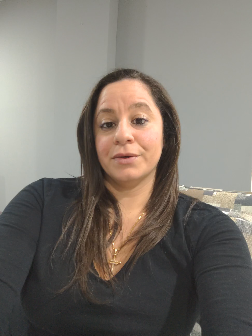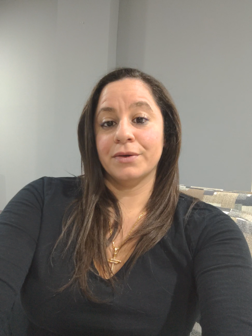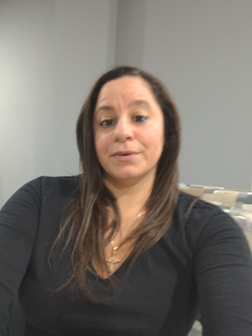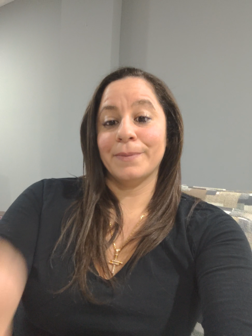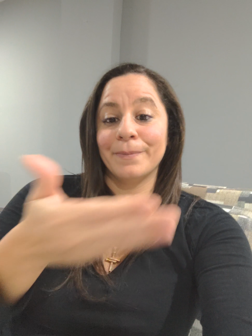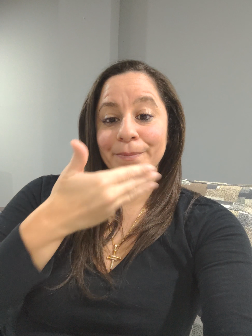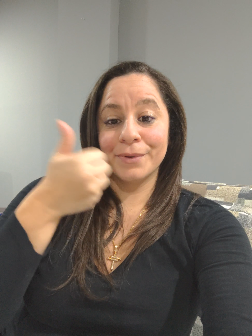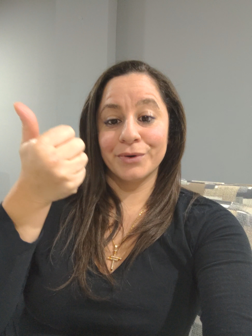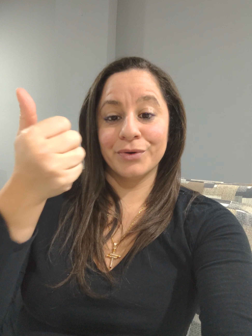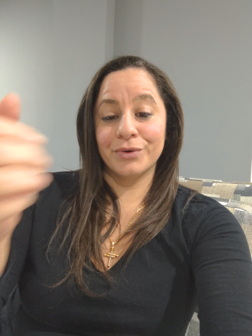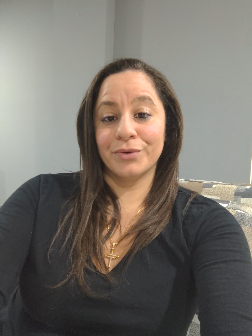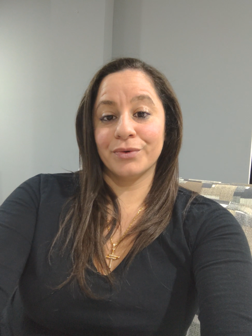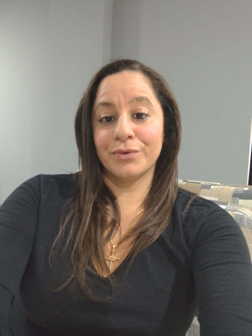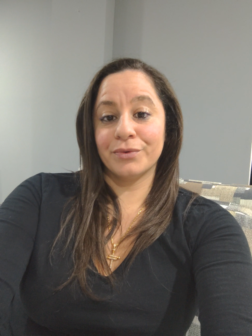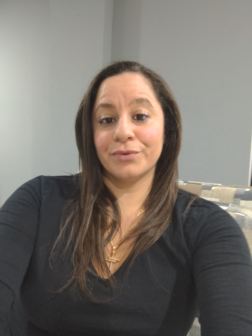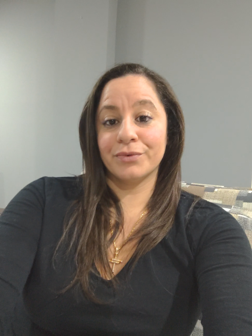better